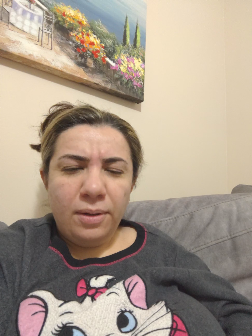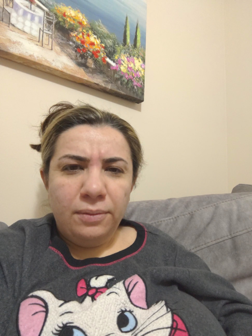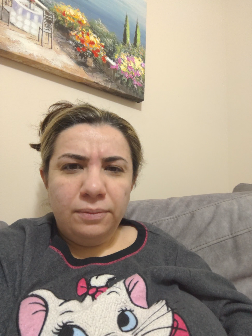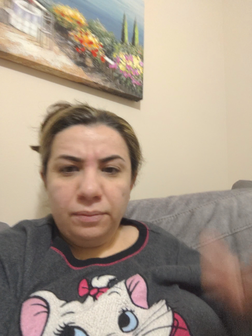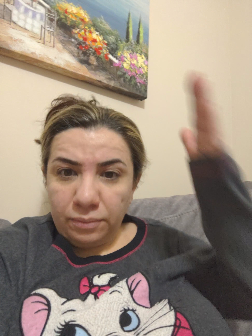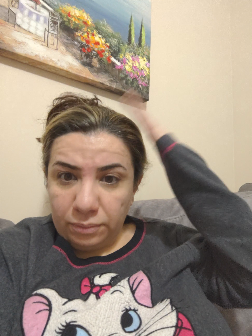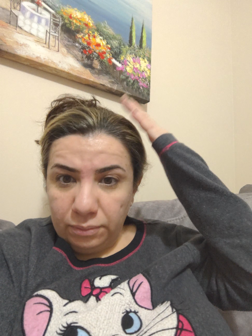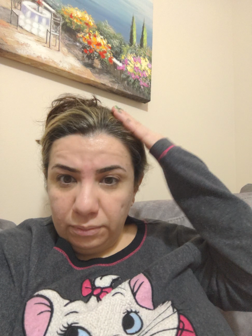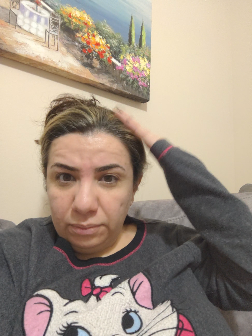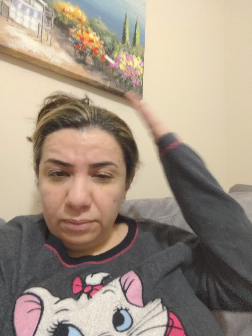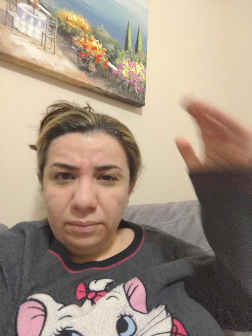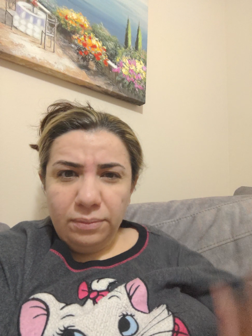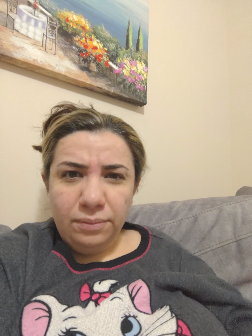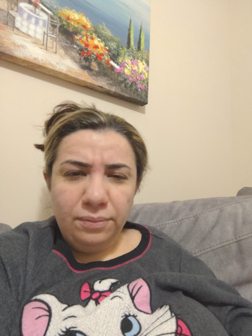hat